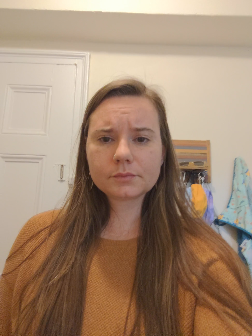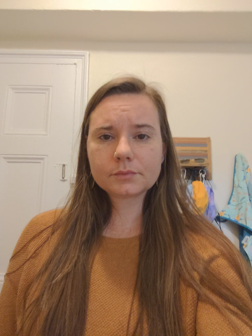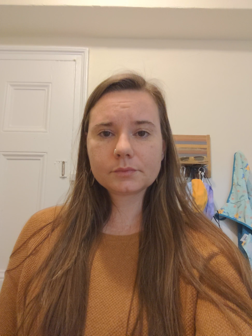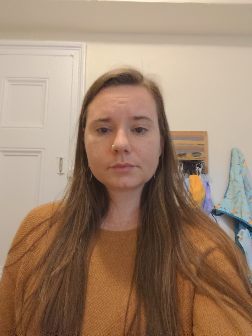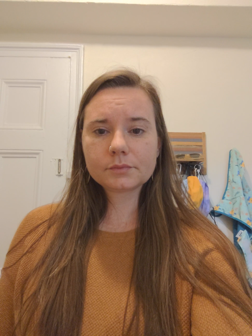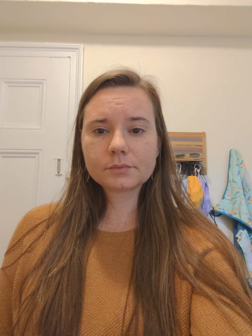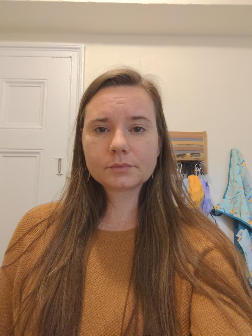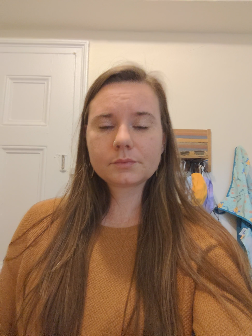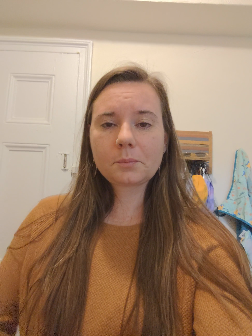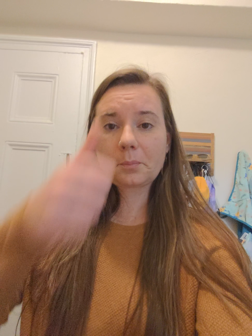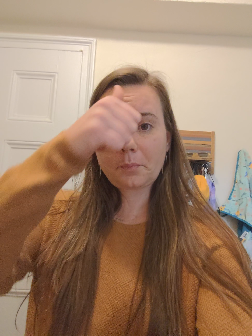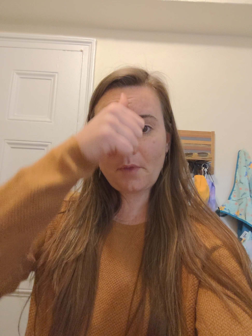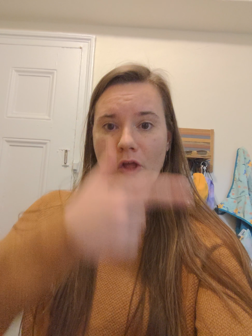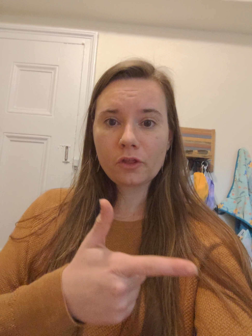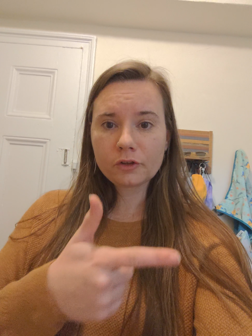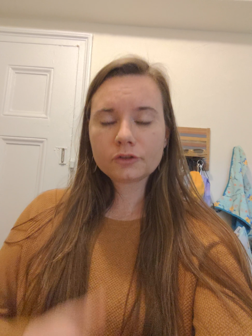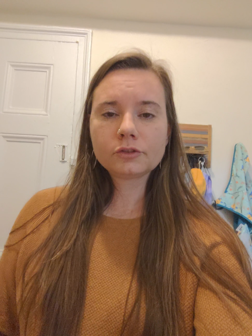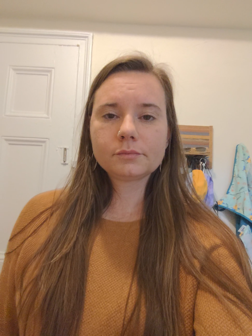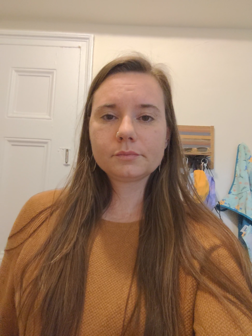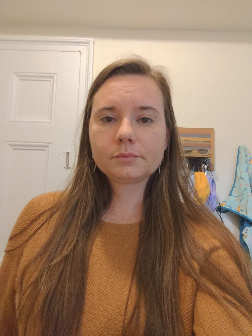brother